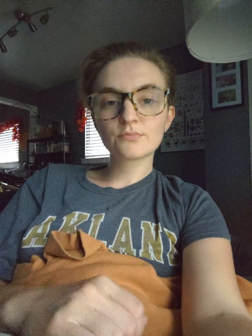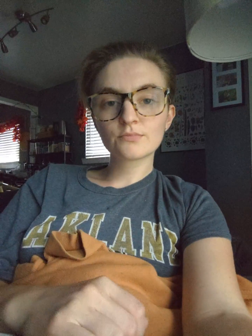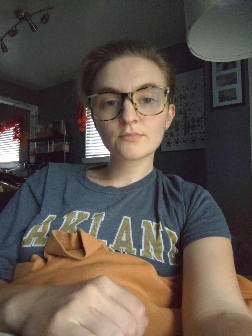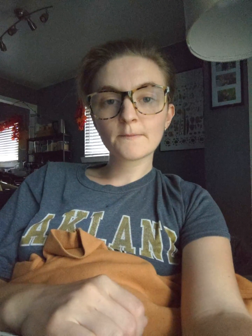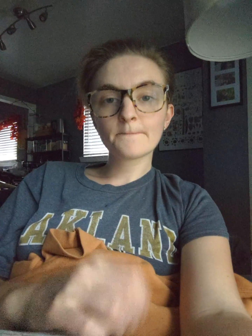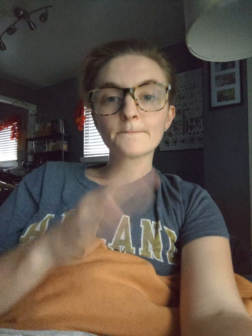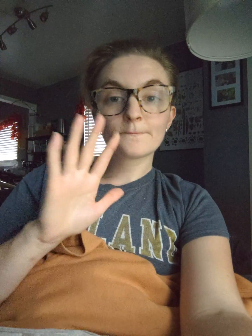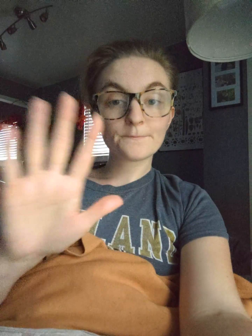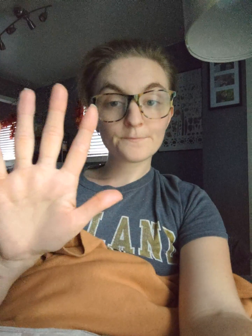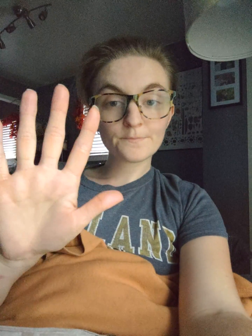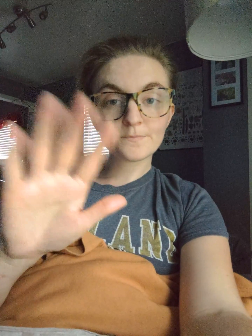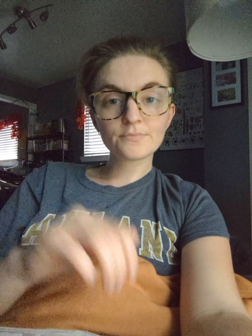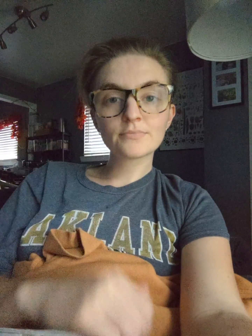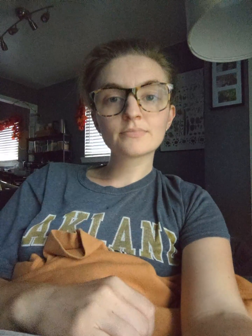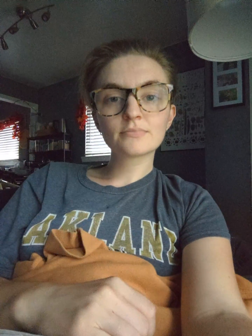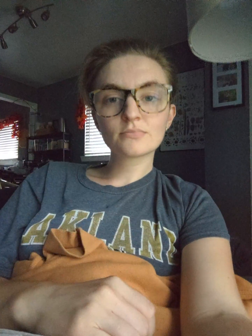give me five